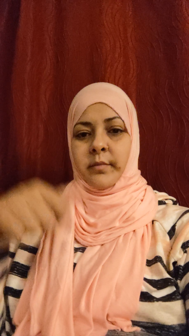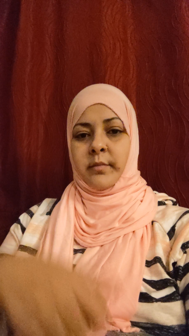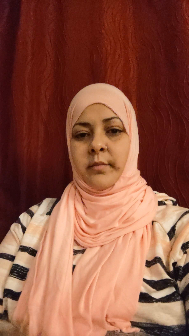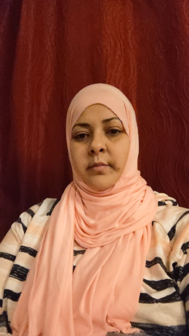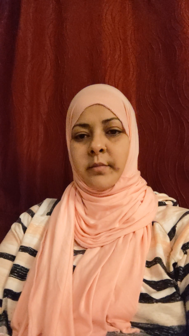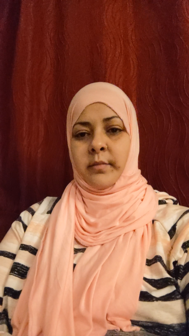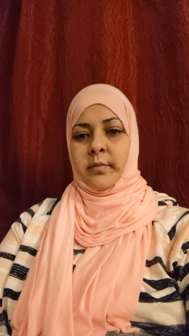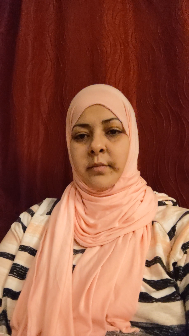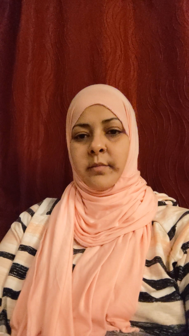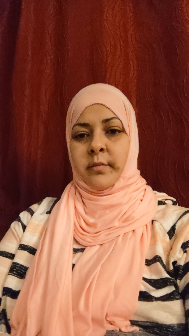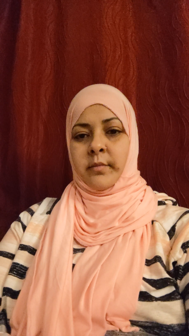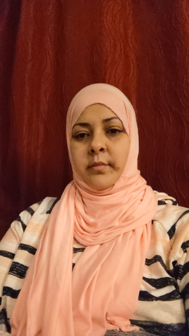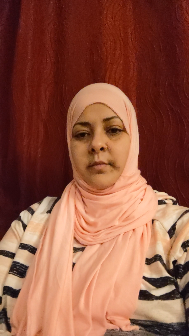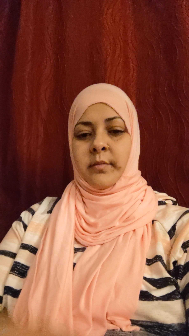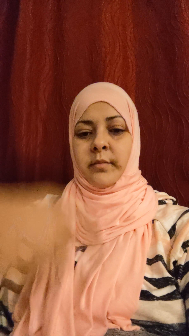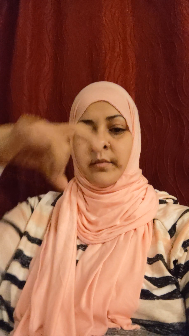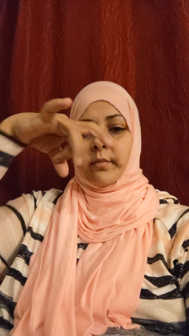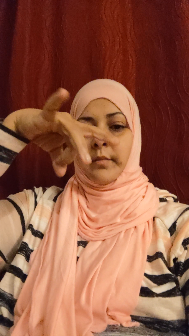pumpkin